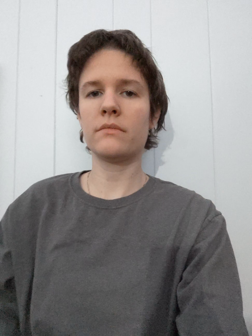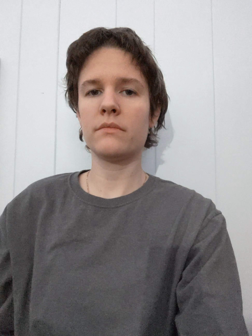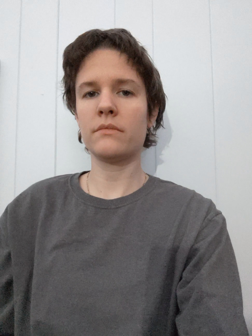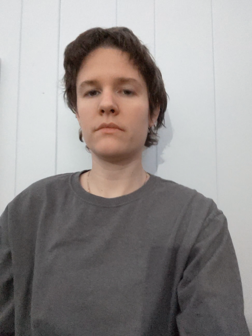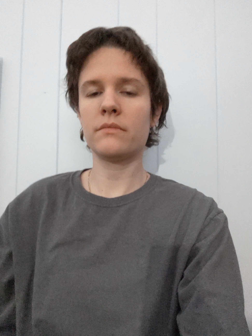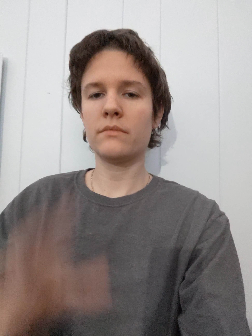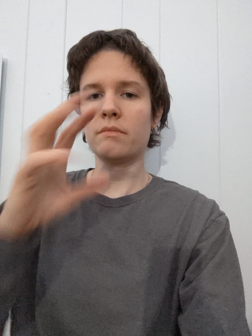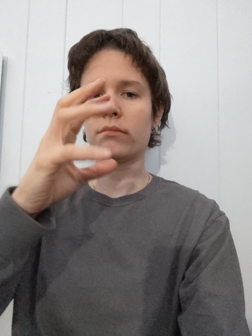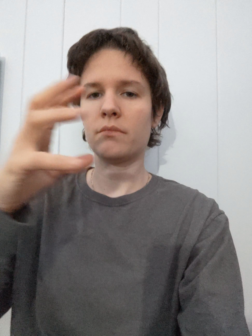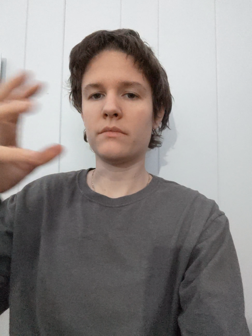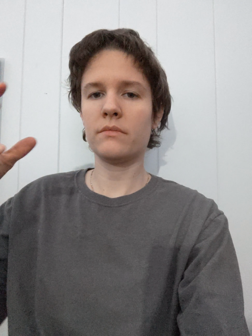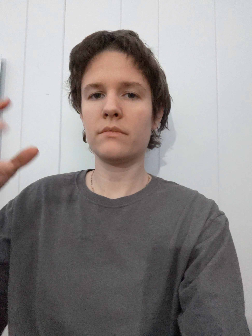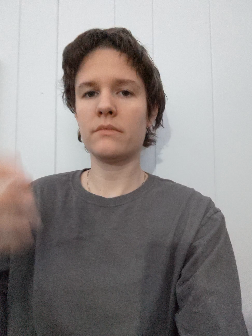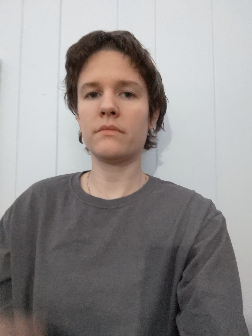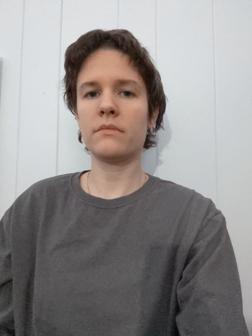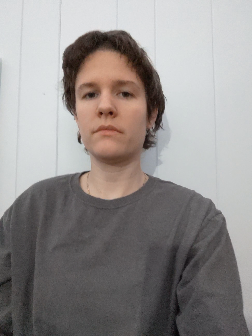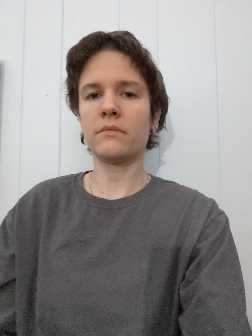cloud